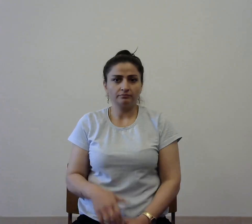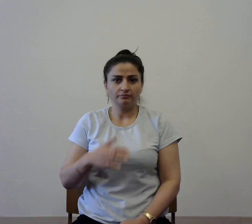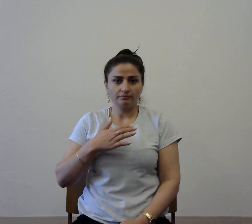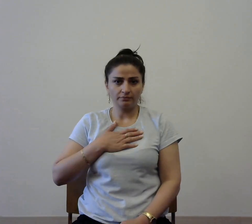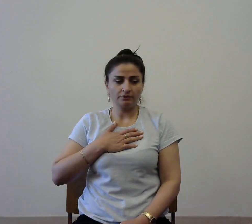mən